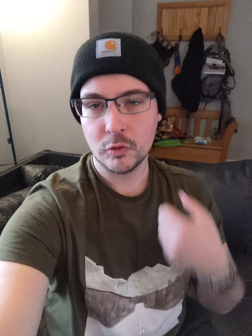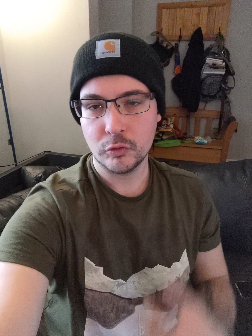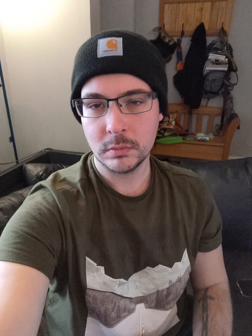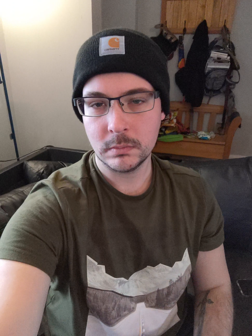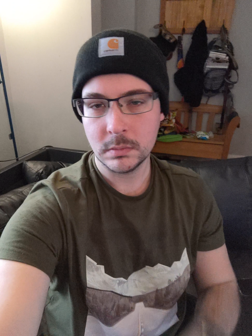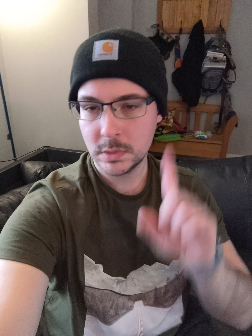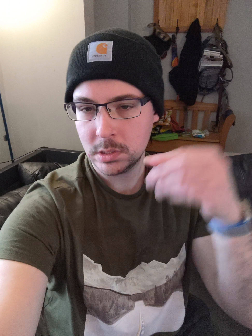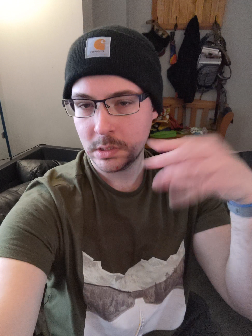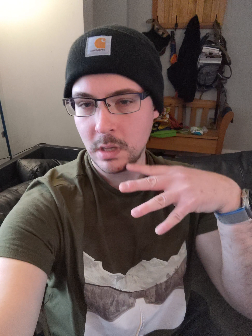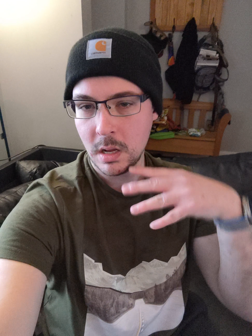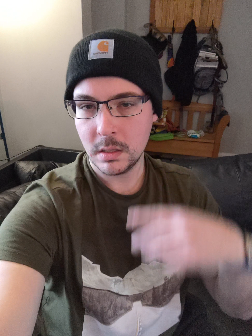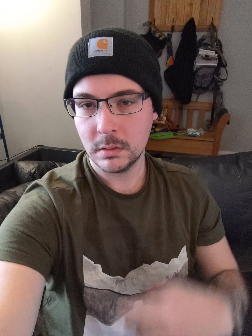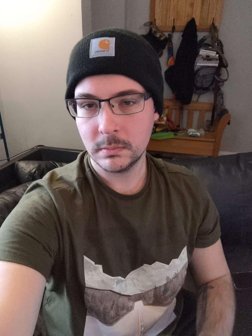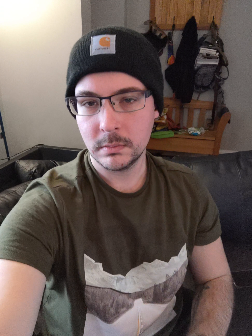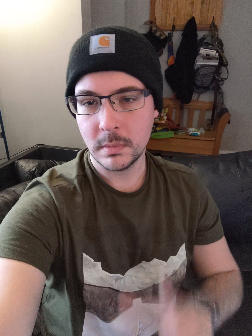sun